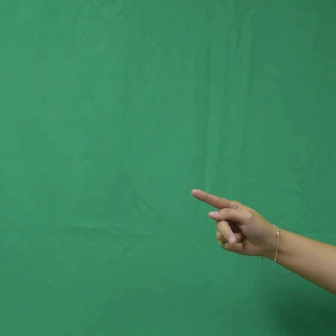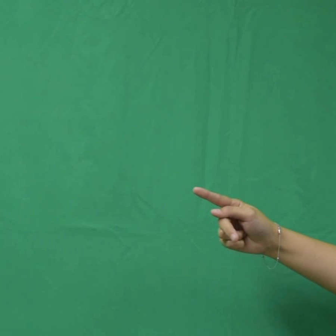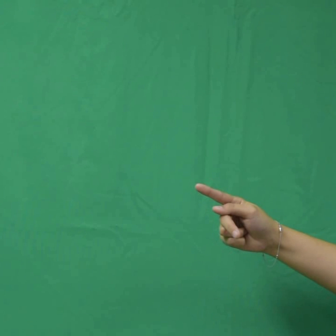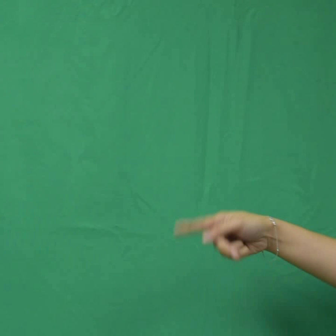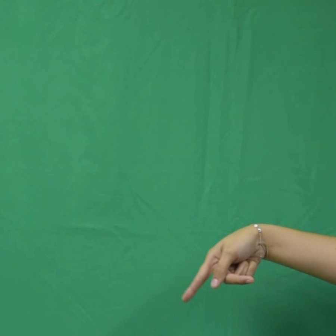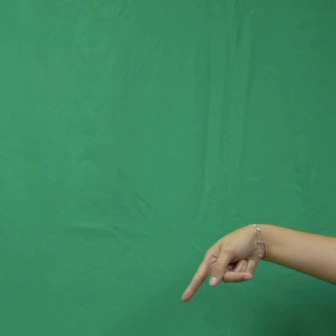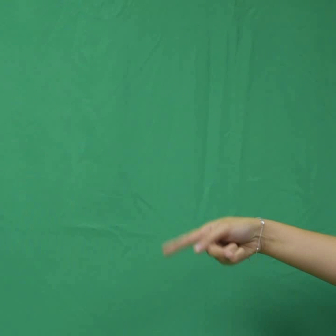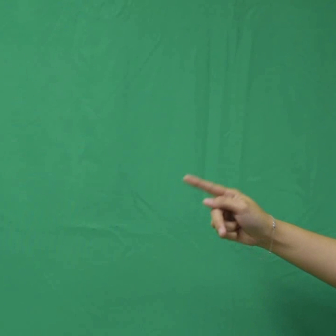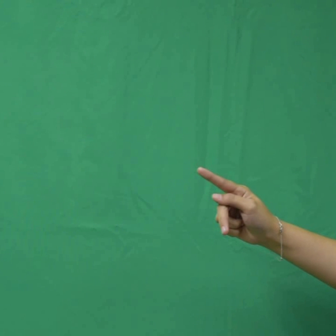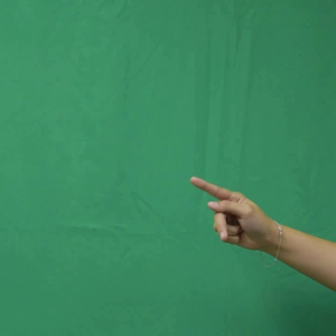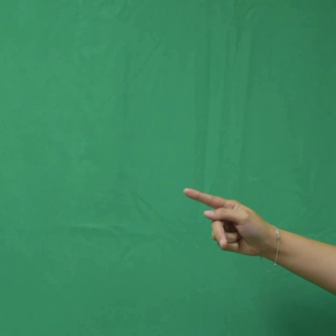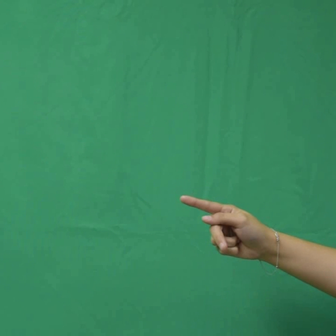K